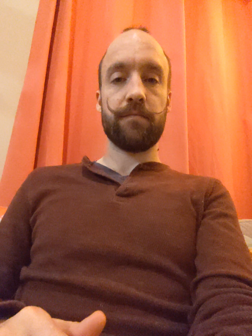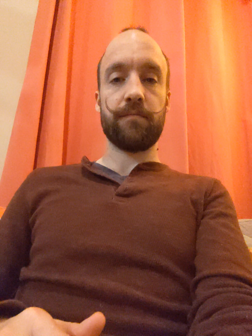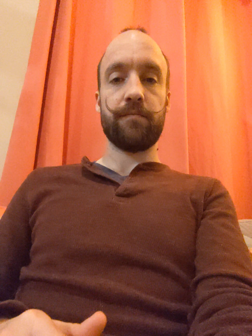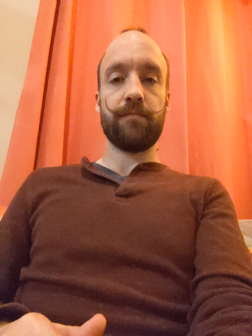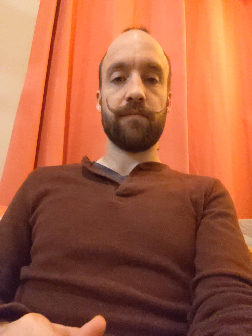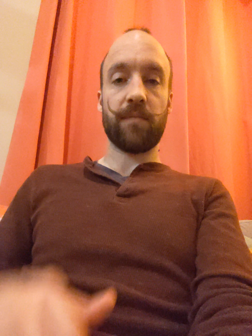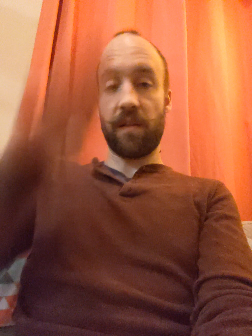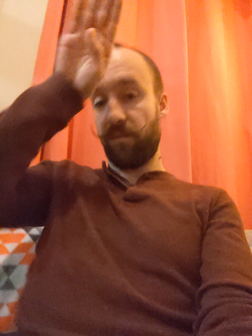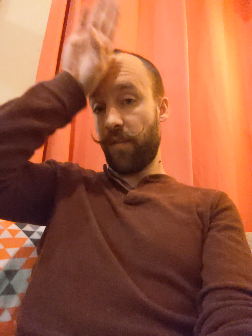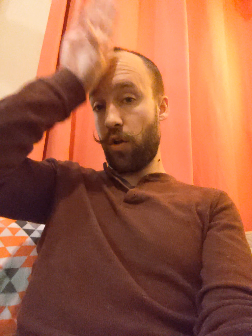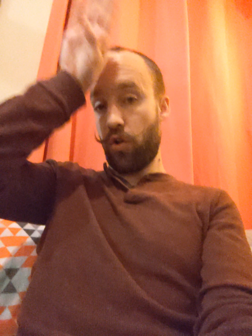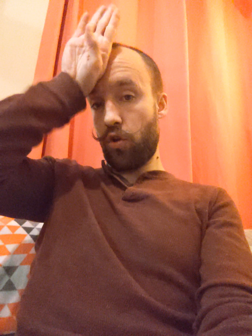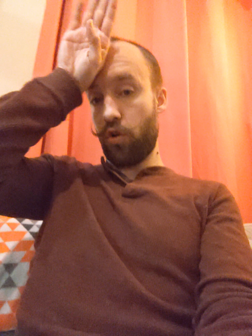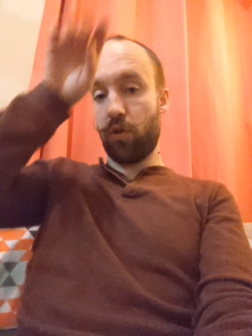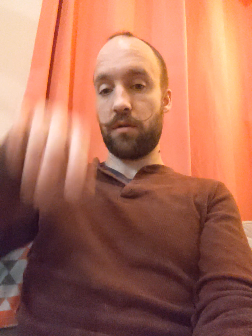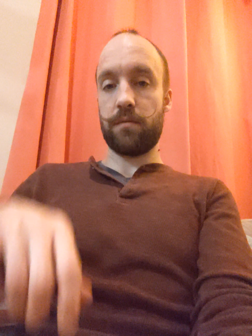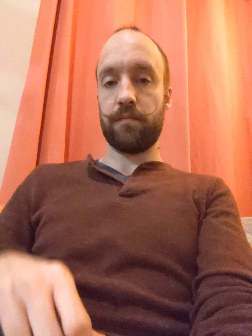fireman